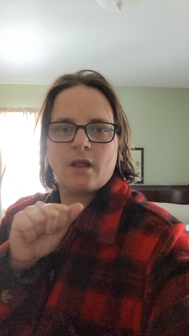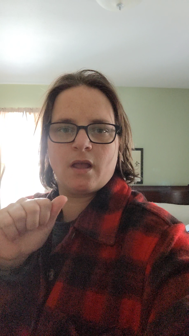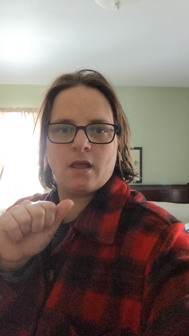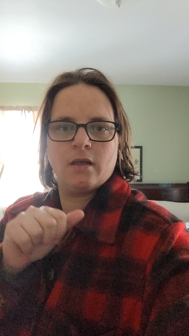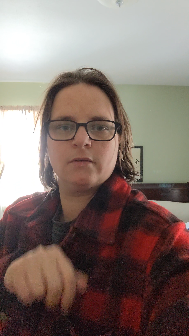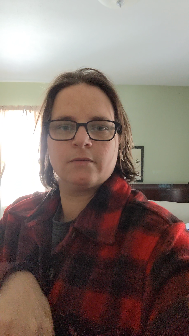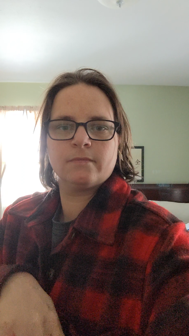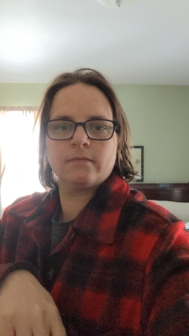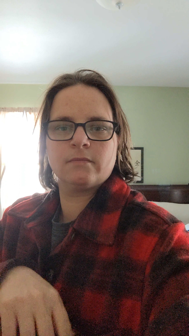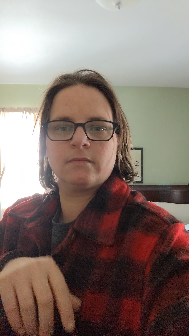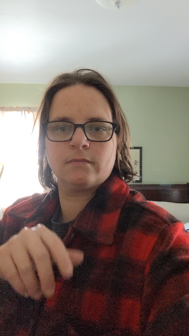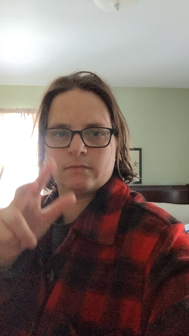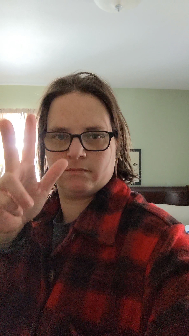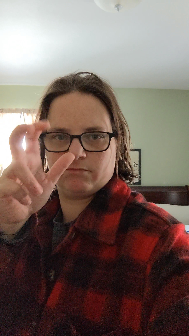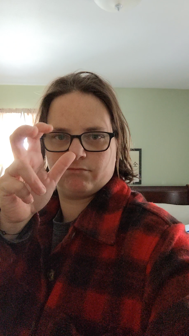ant